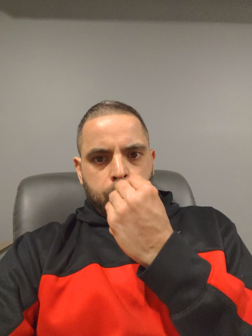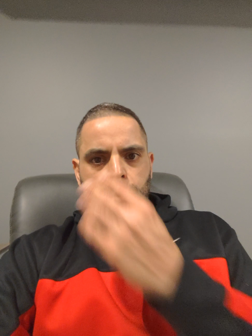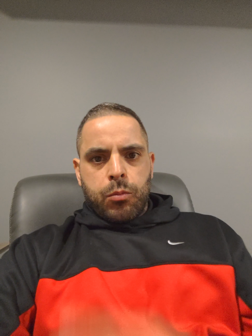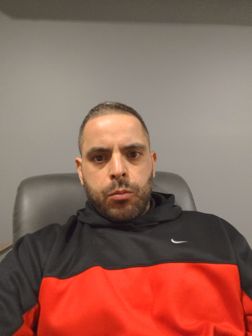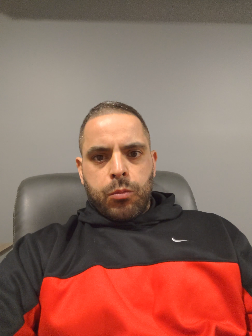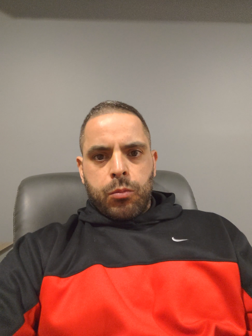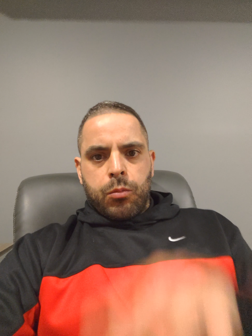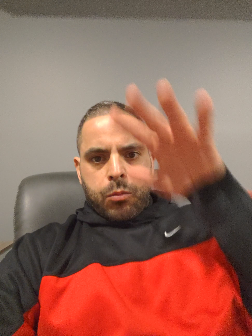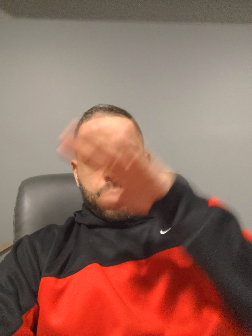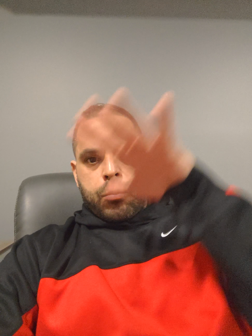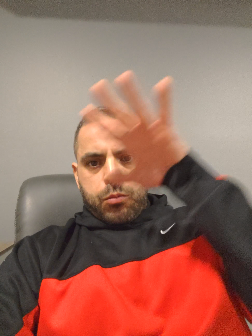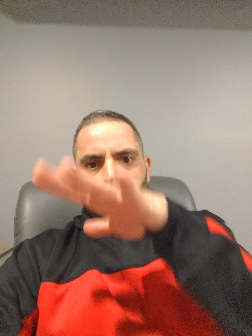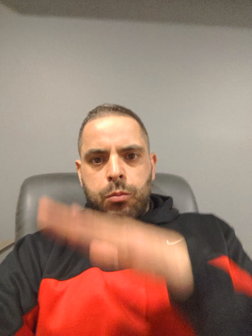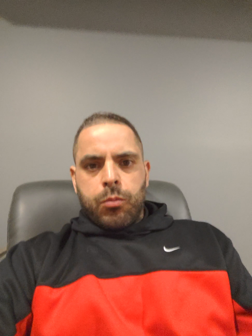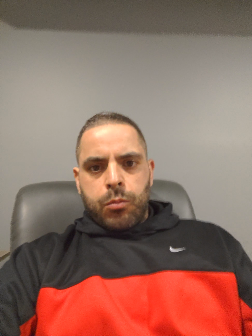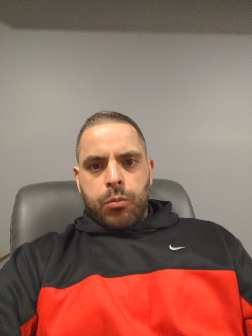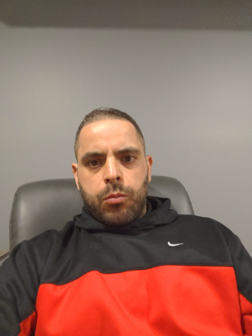alligator